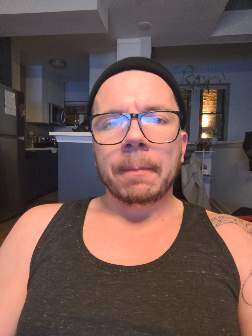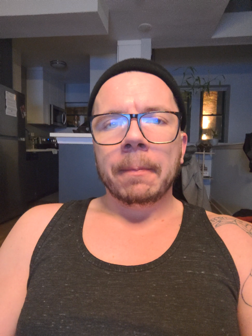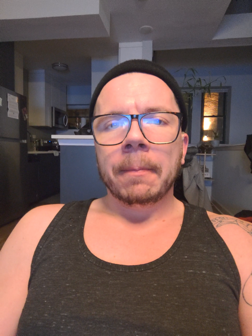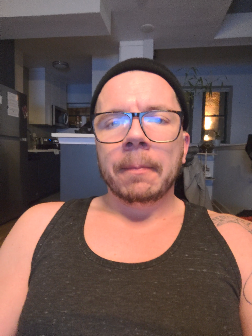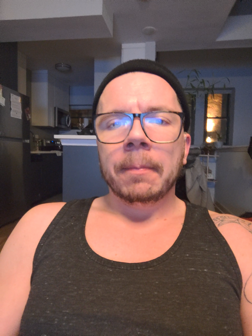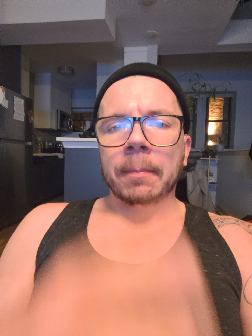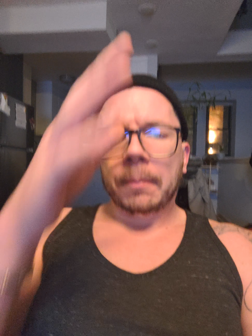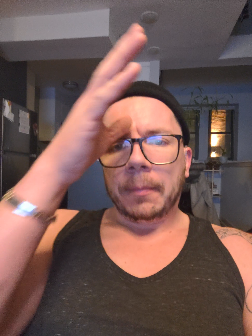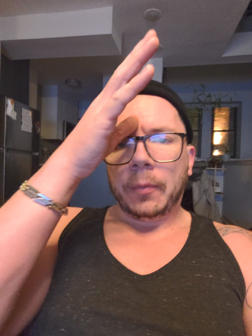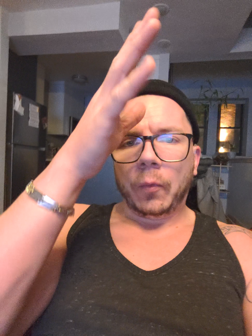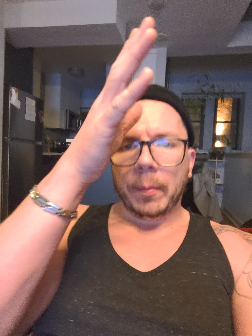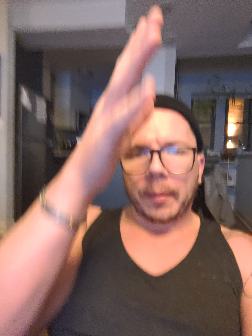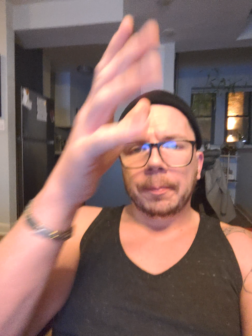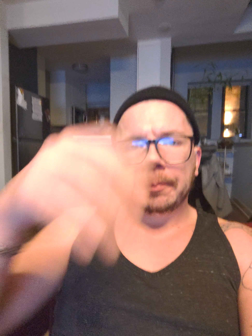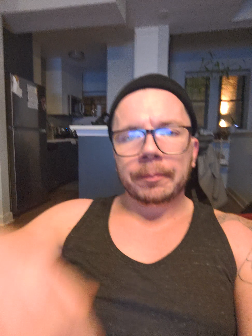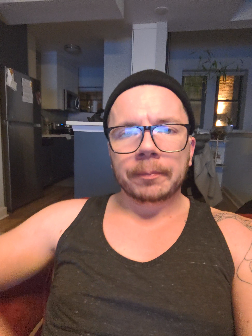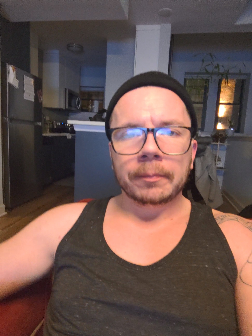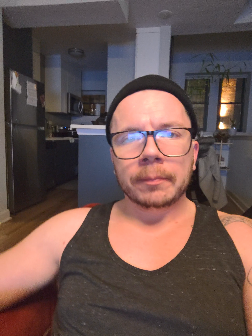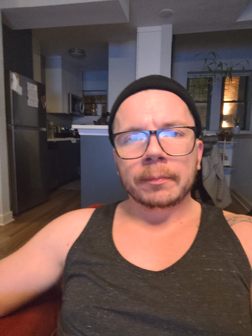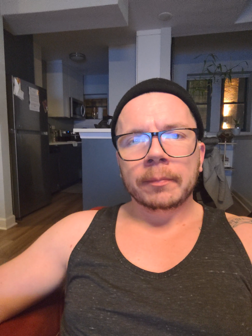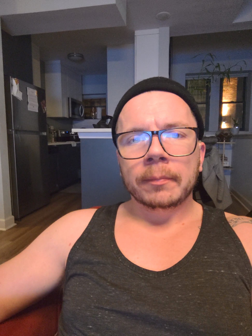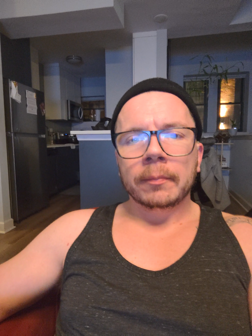grandpa